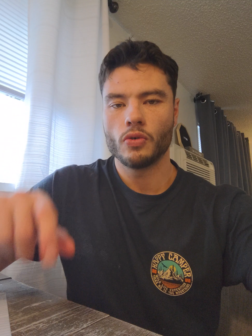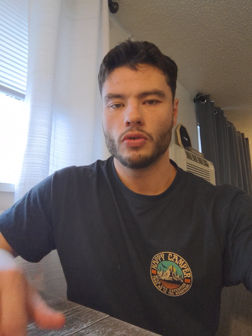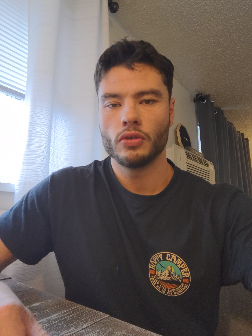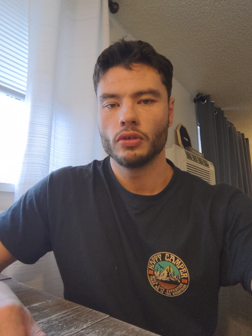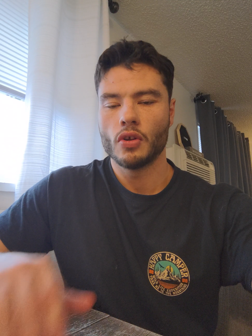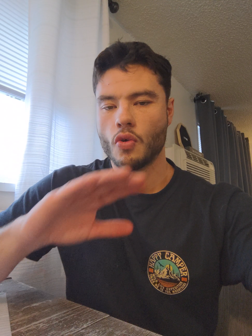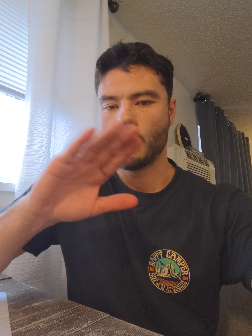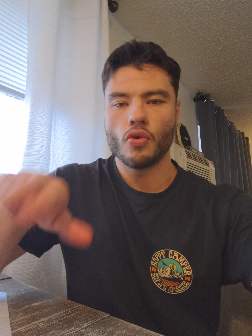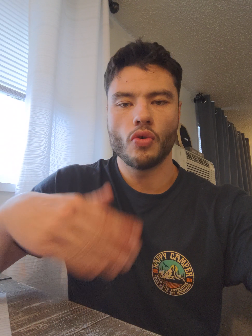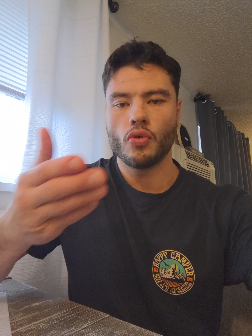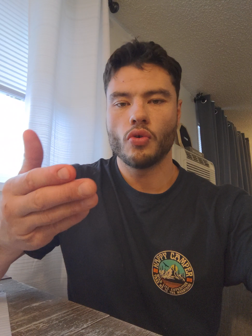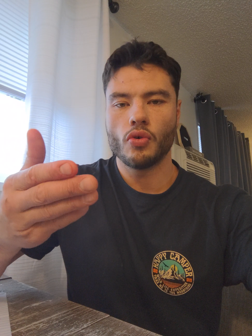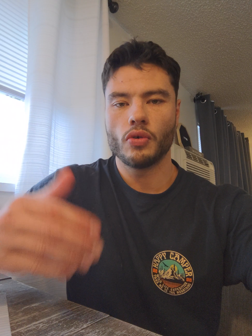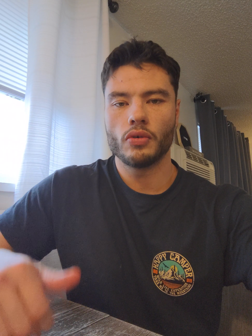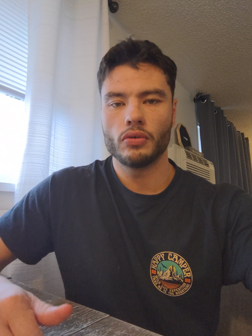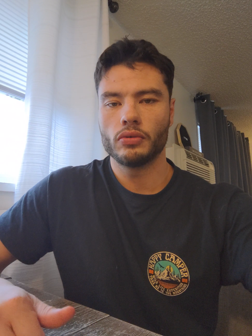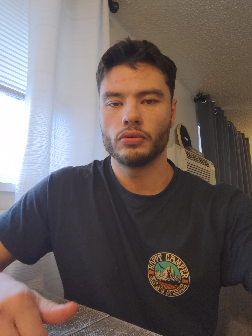all